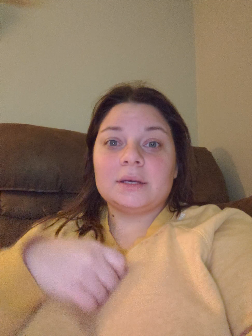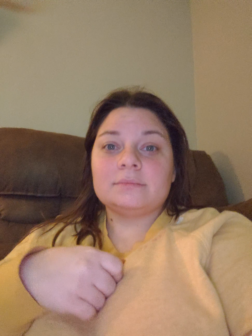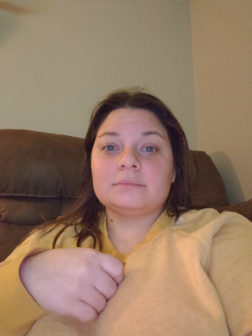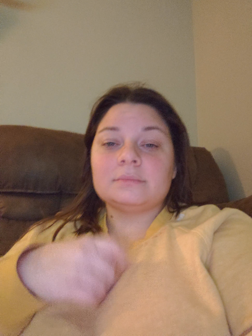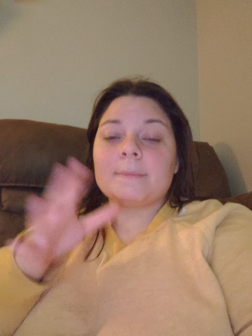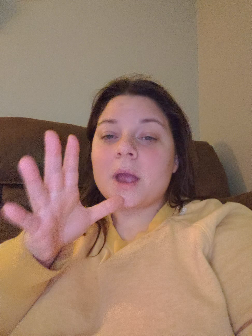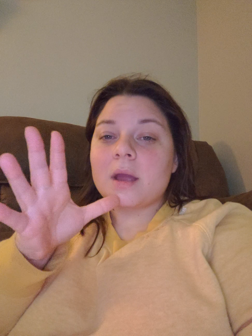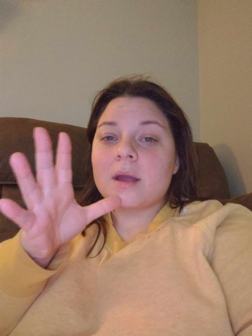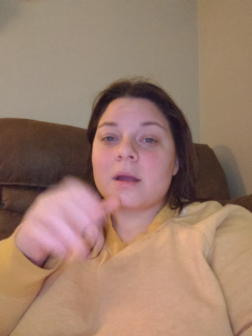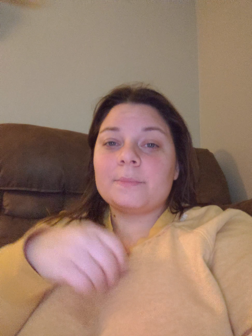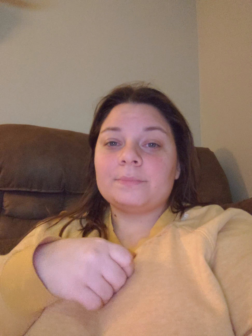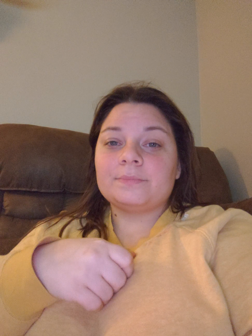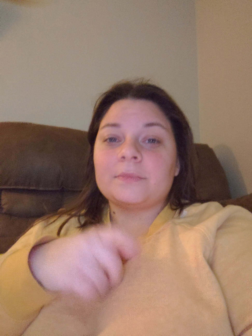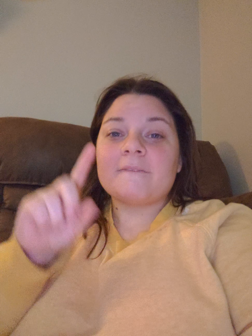mom